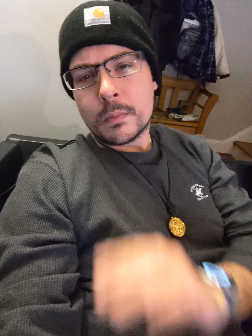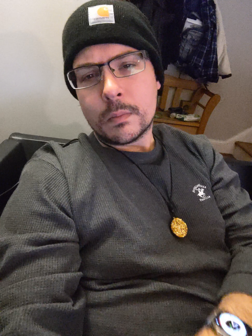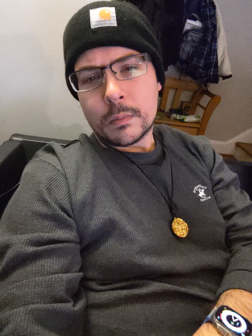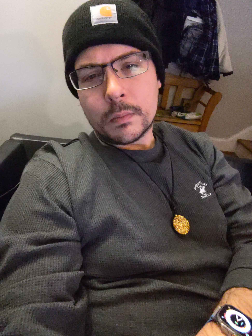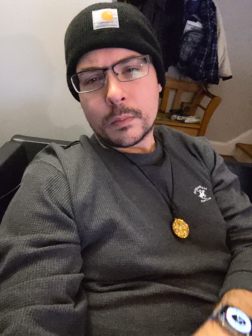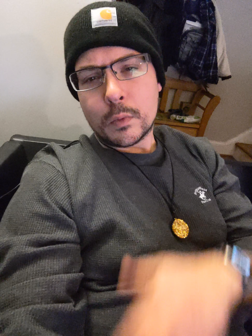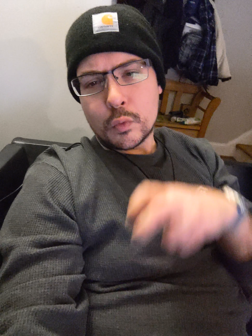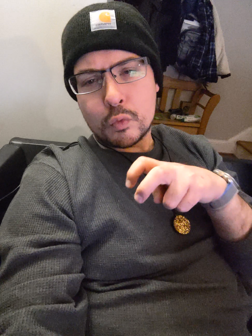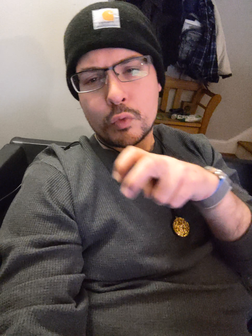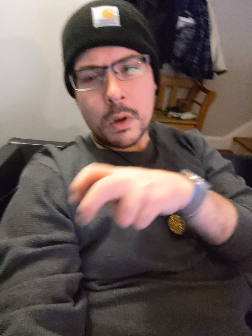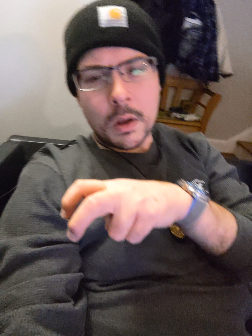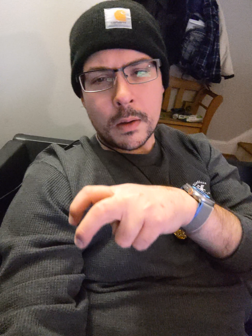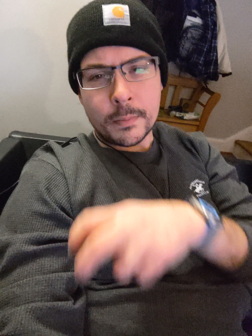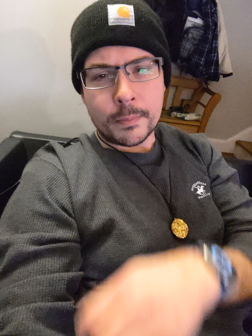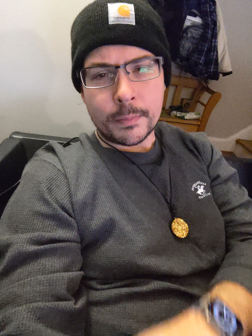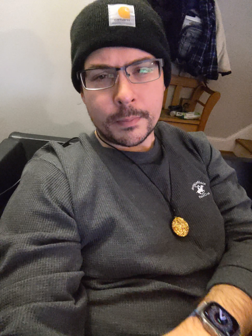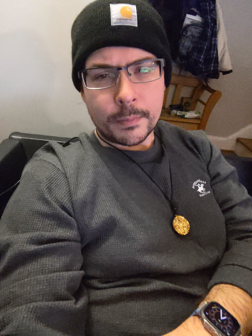ride